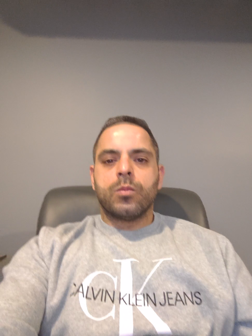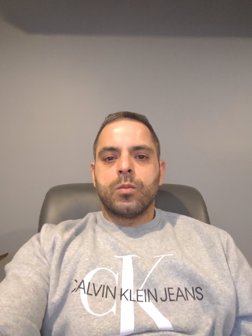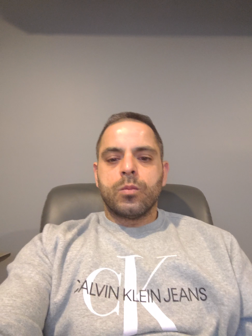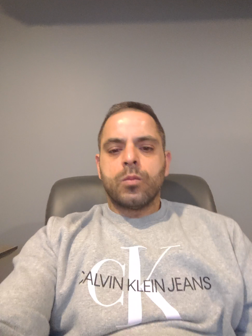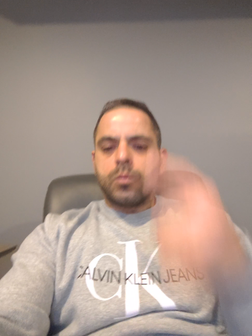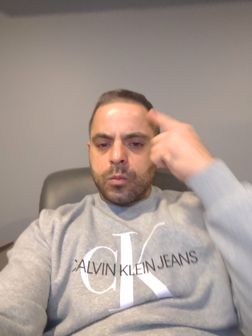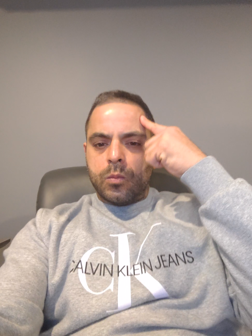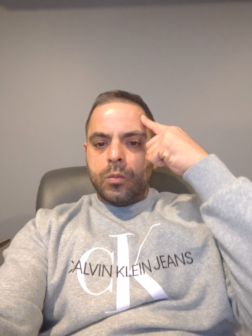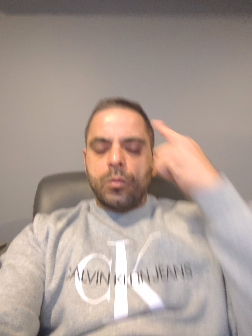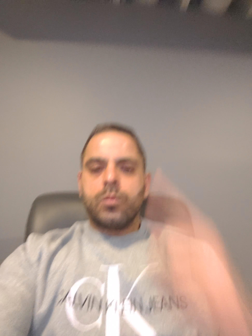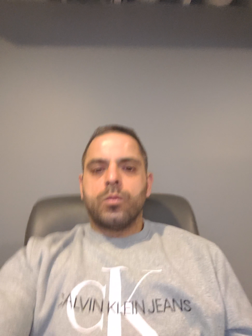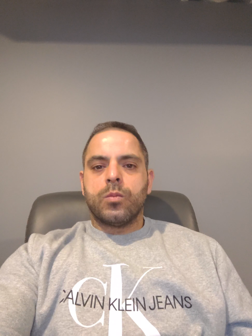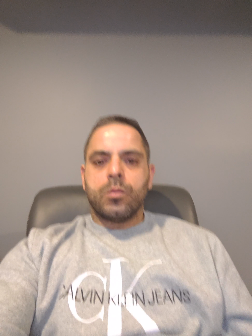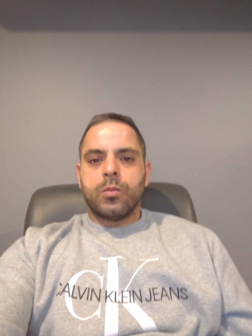think